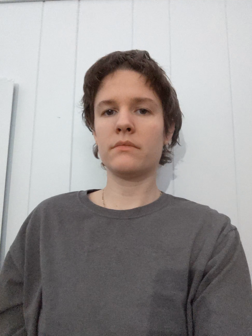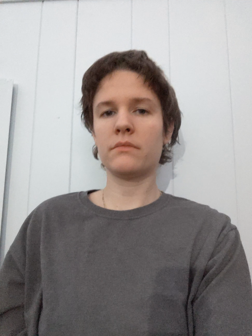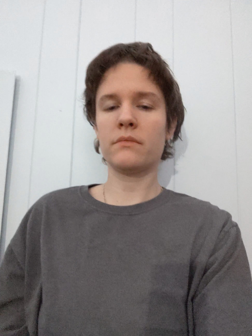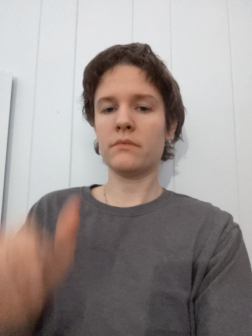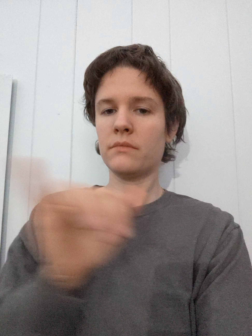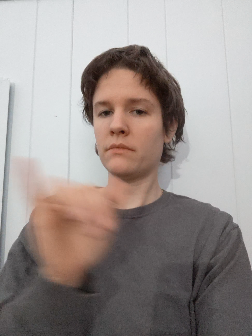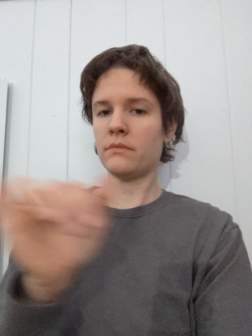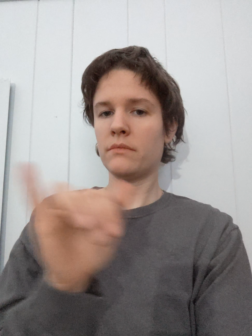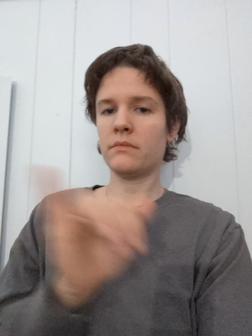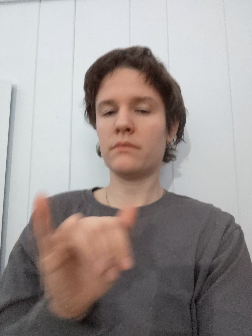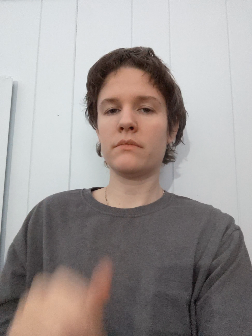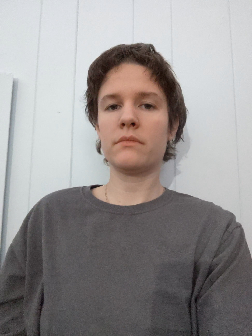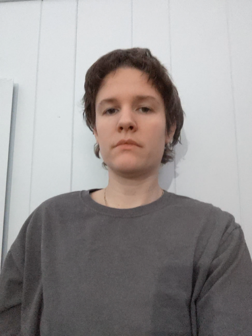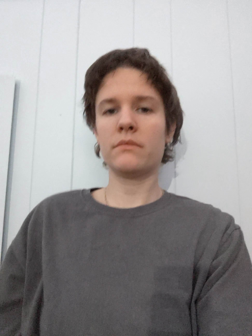same